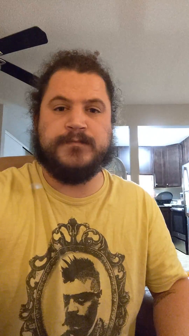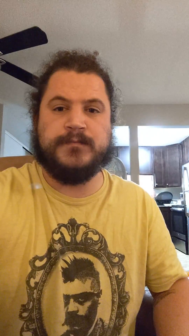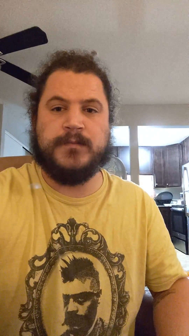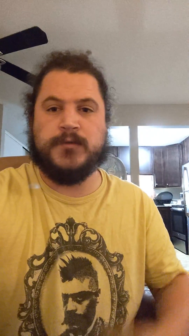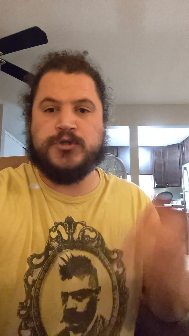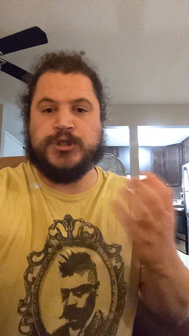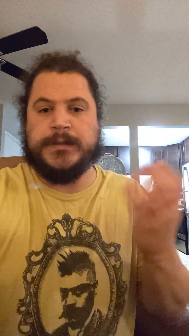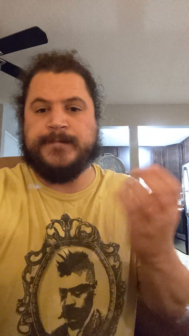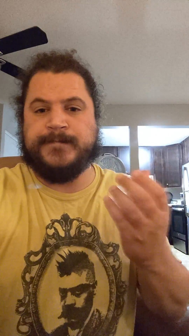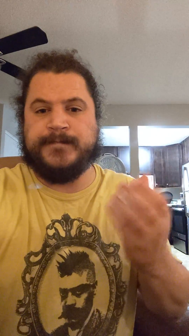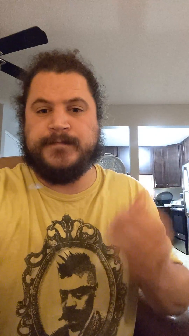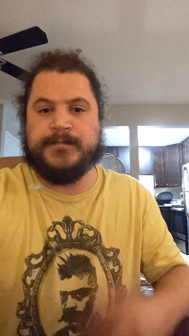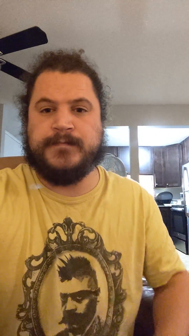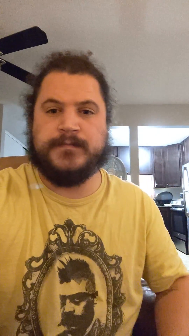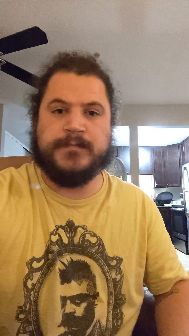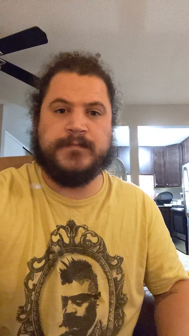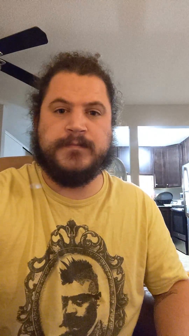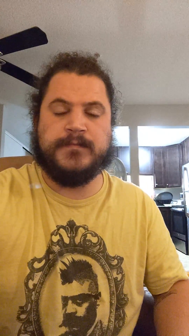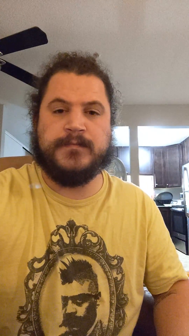shake